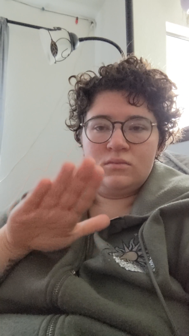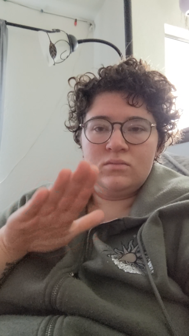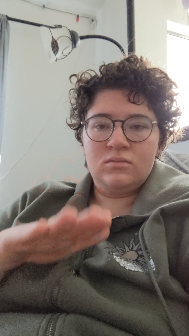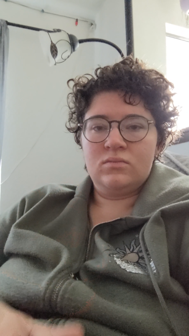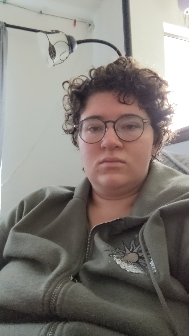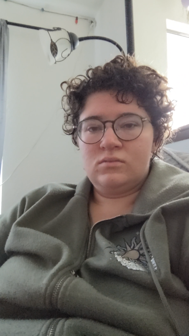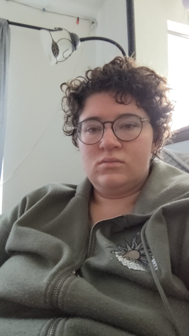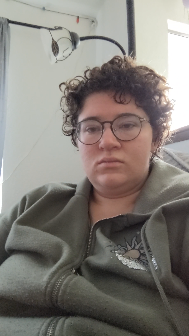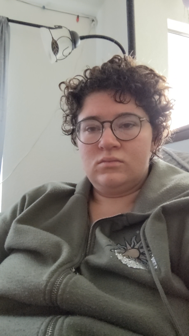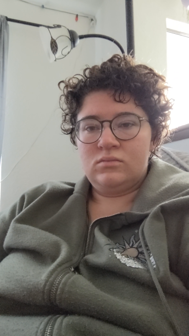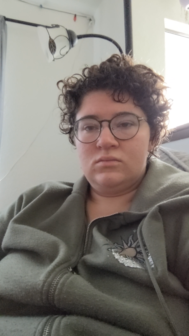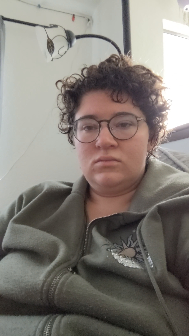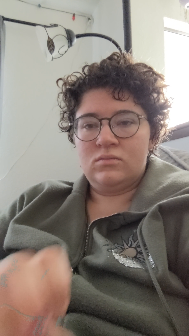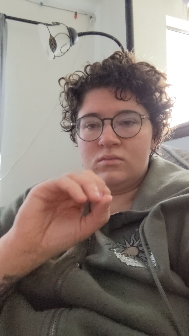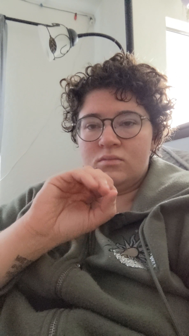off